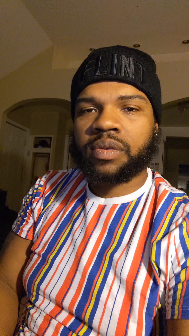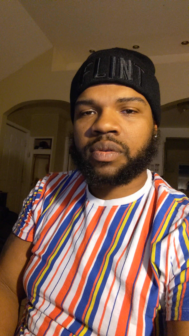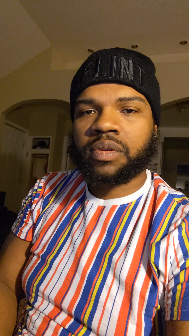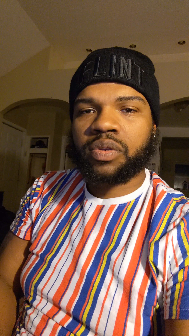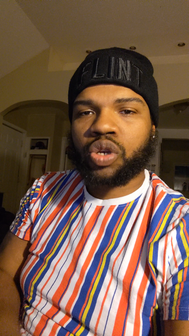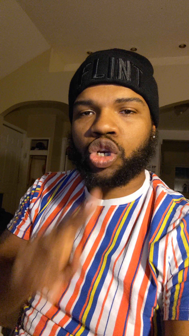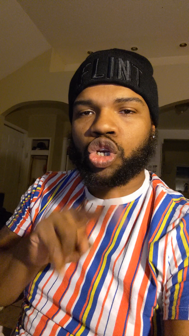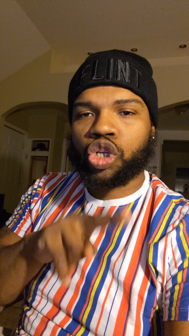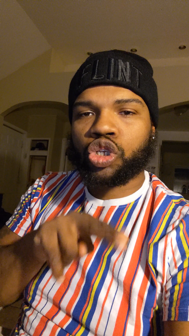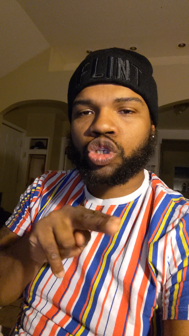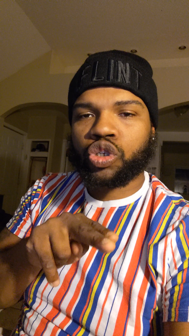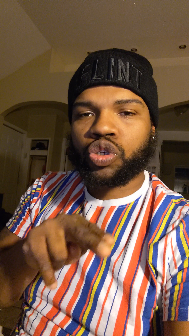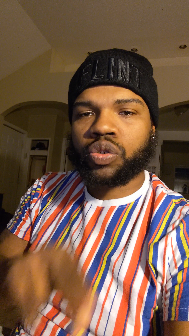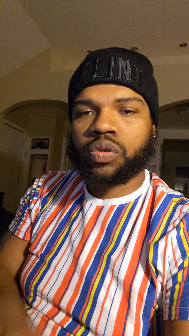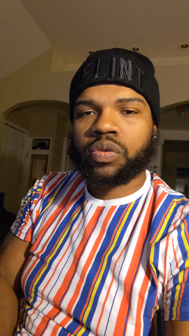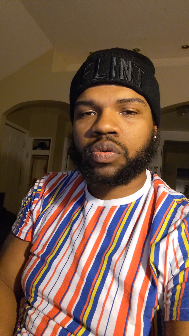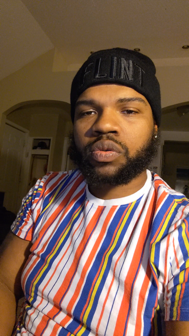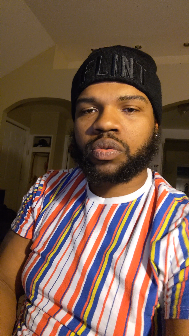nurse